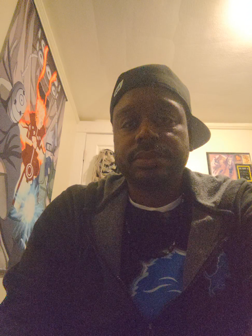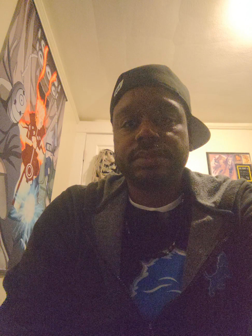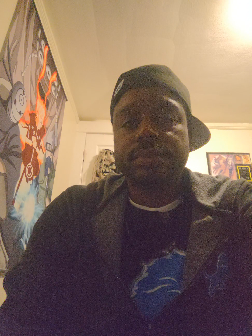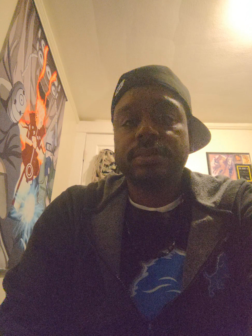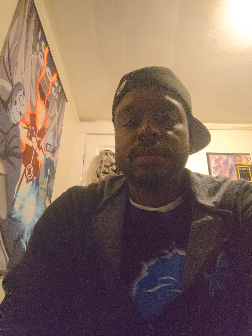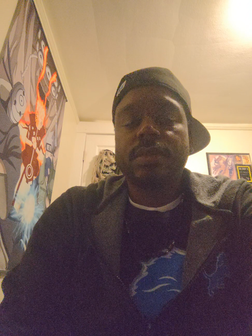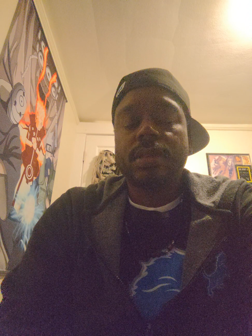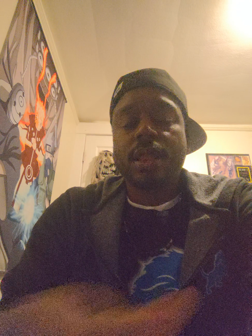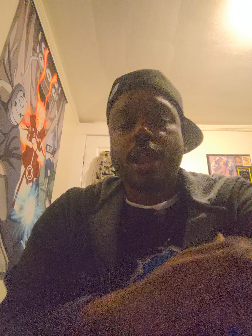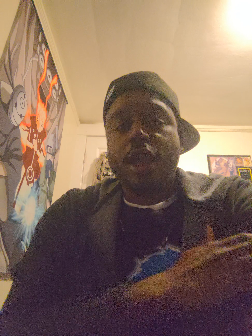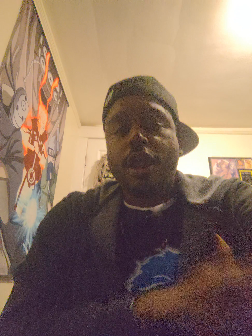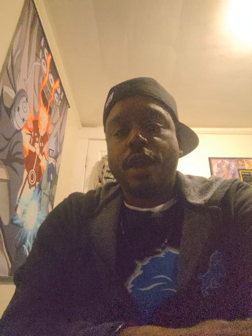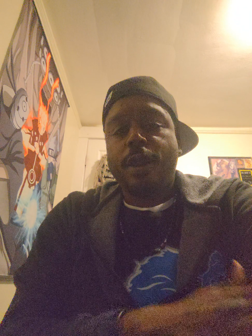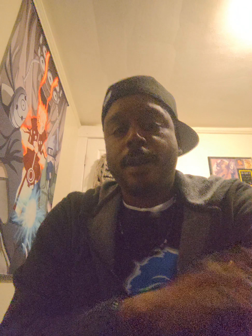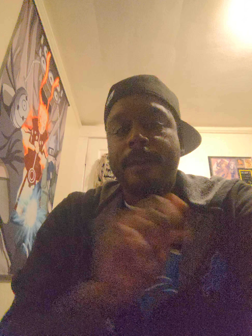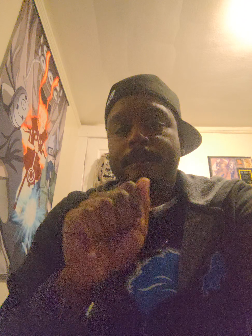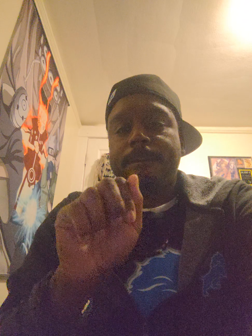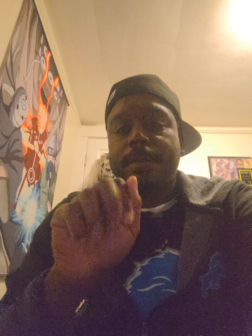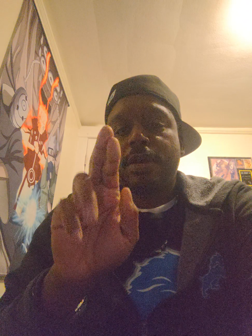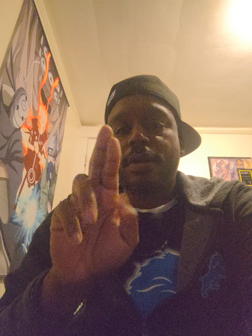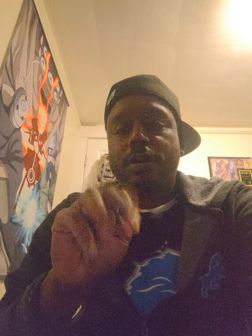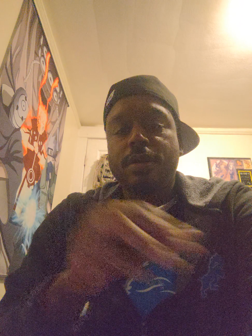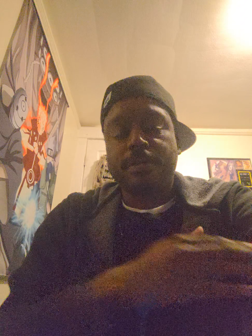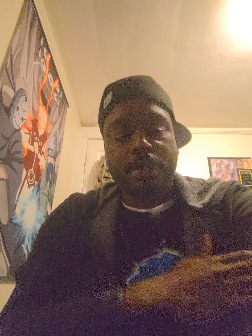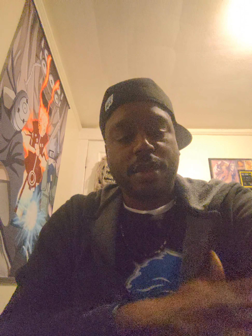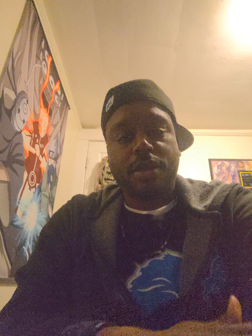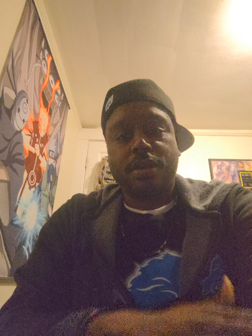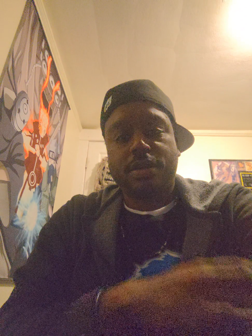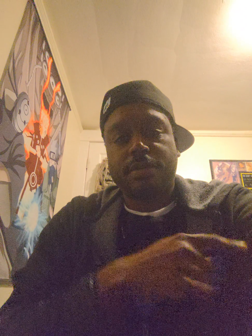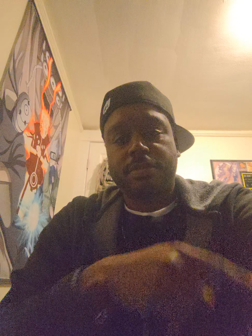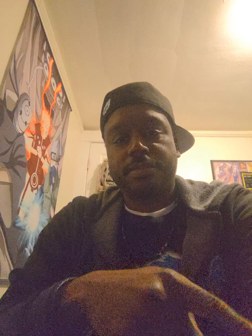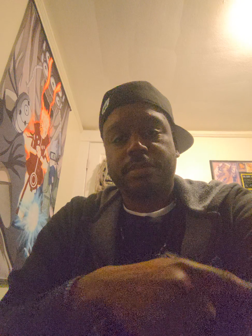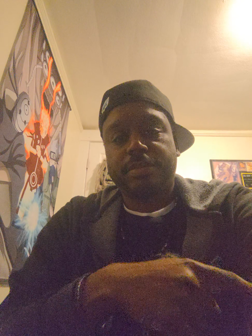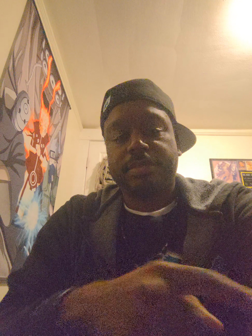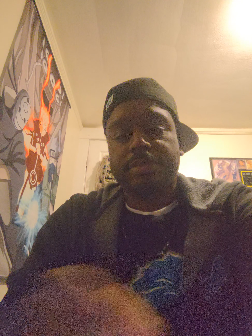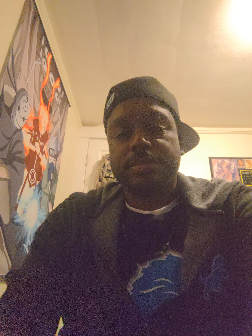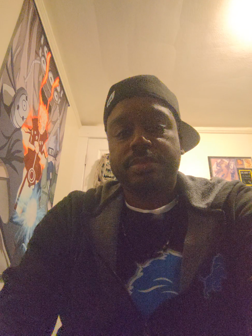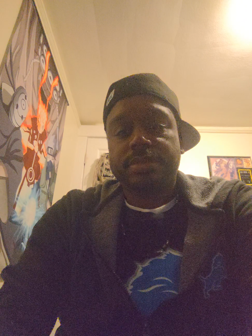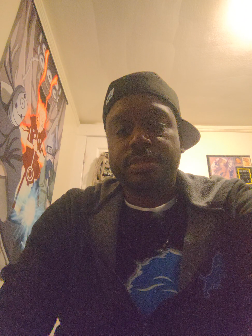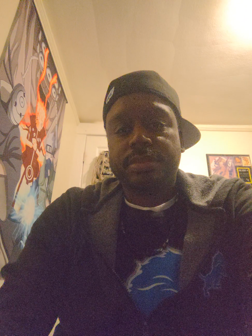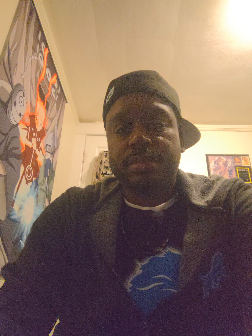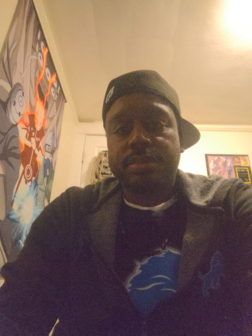arm